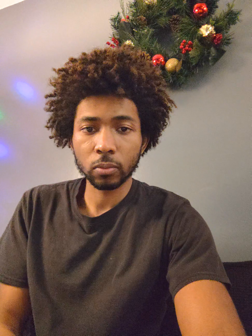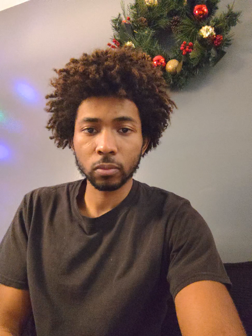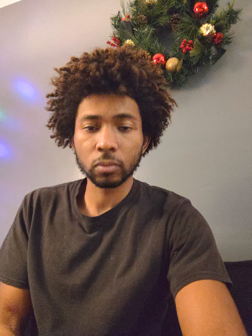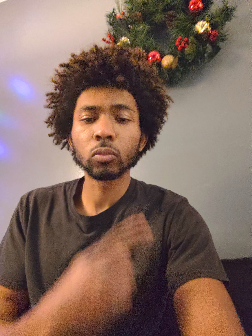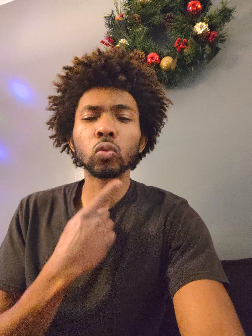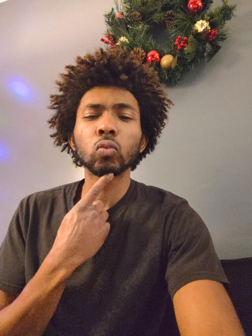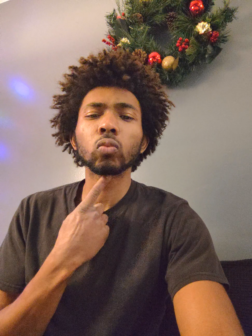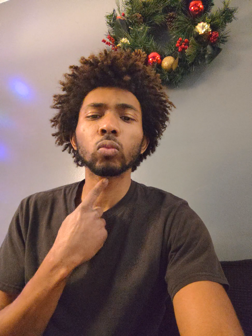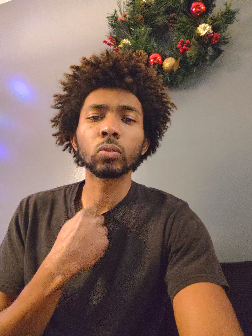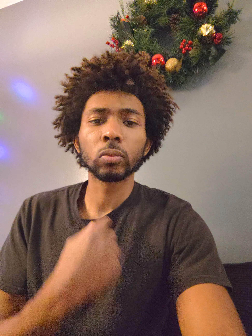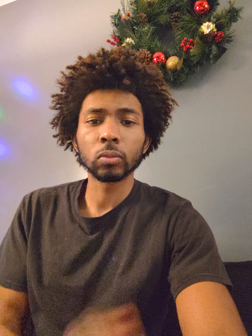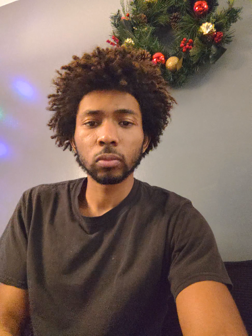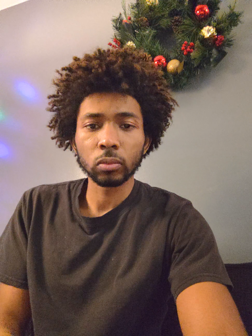thirsty